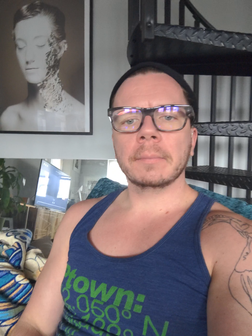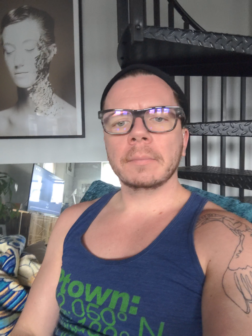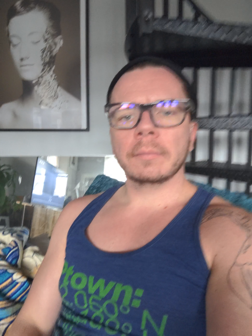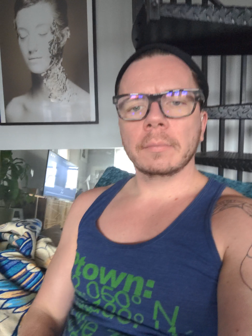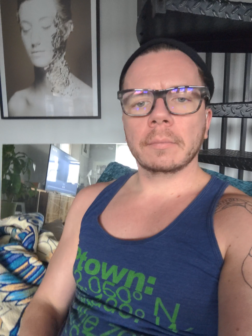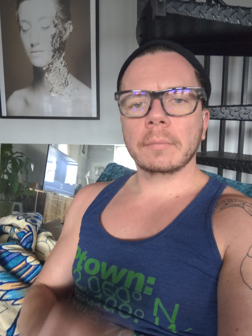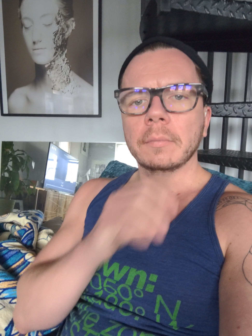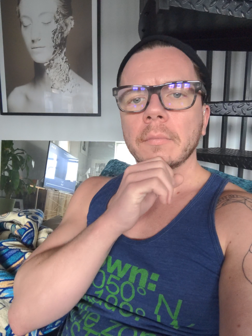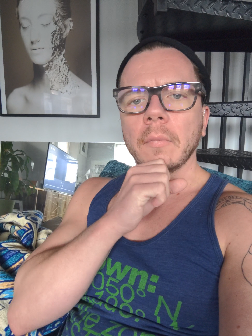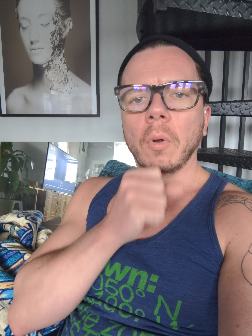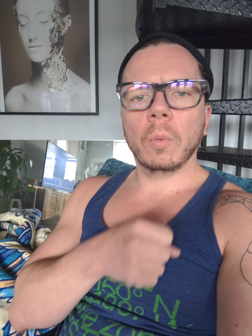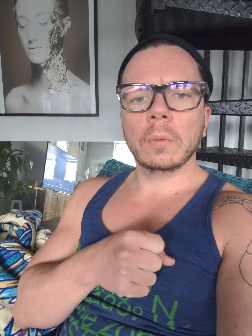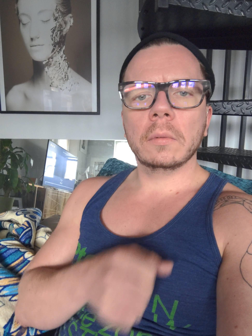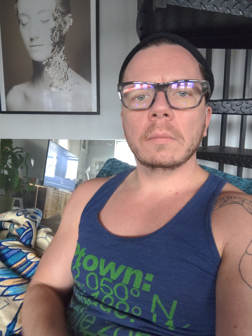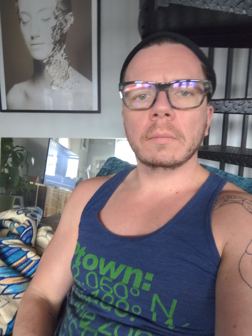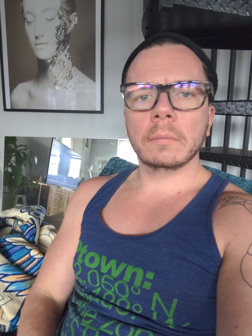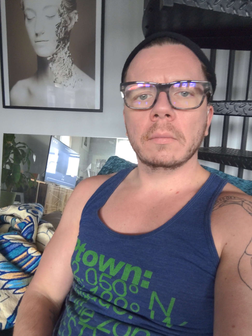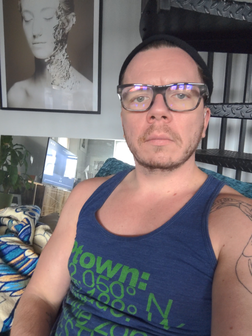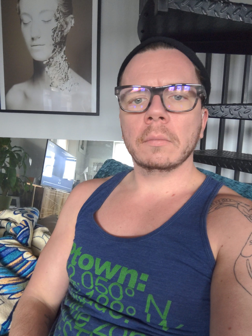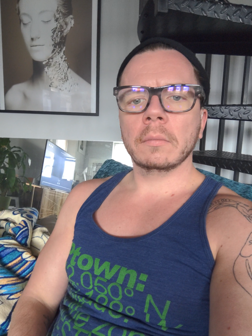old